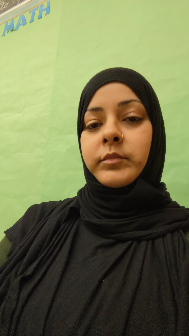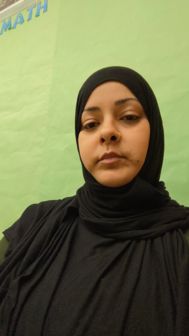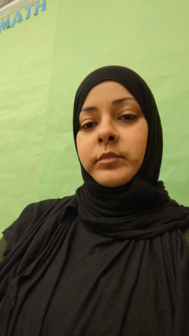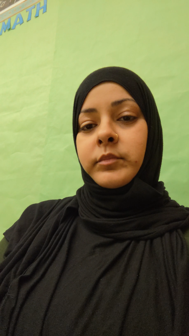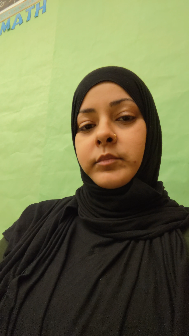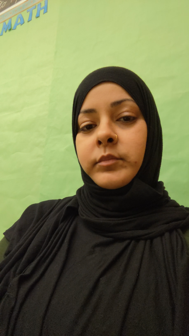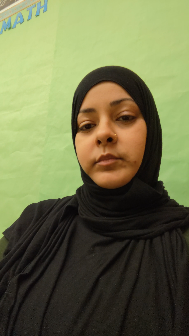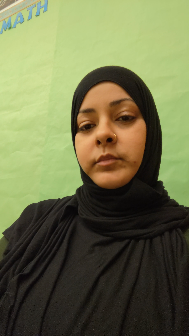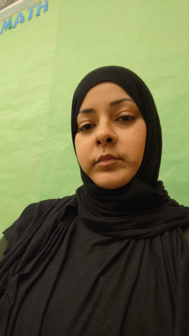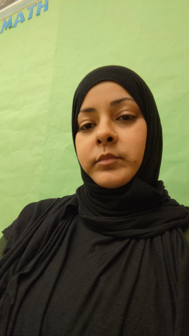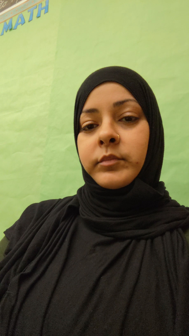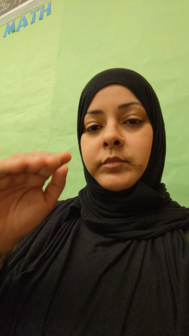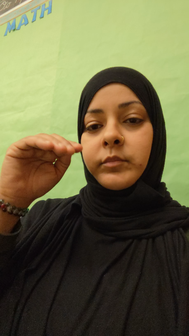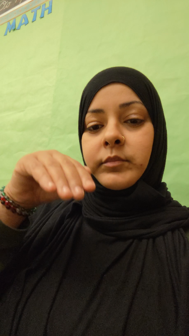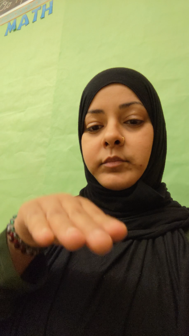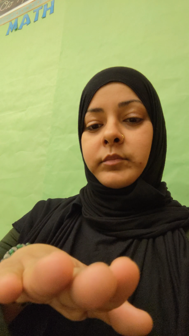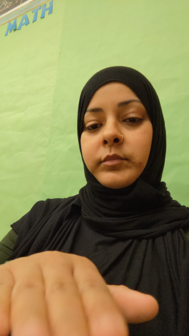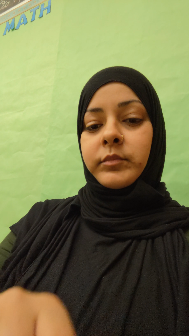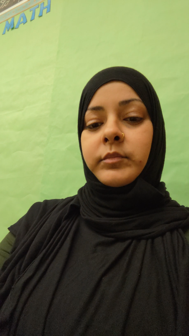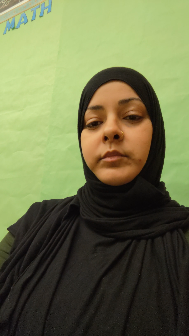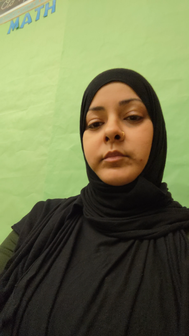enter